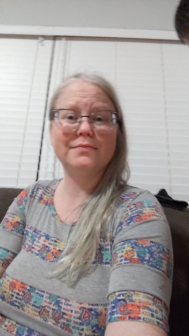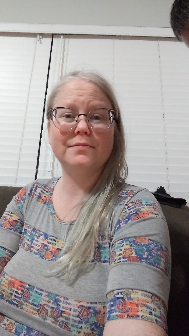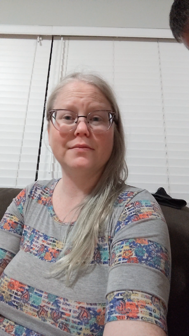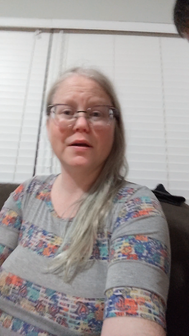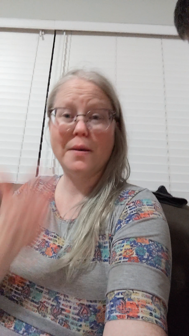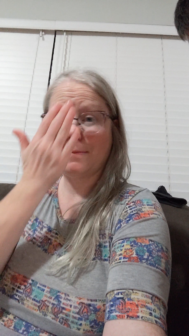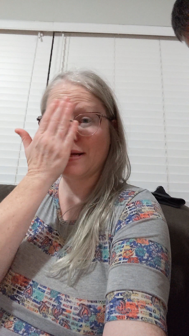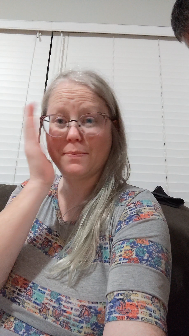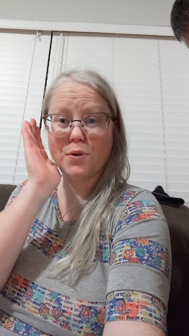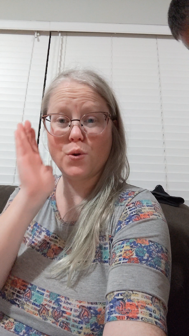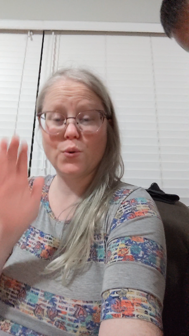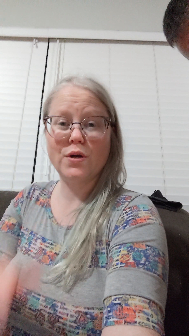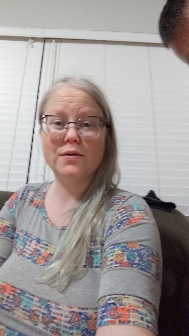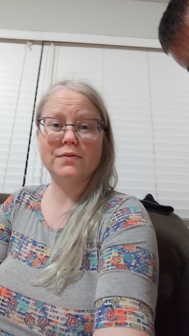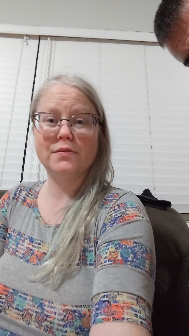peekaboo